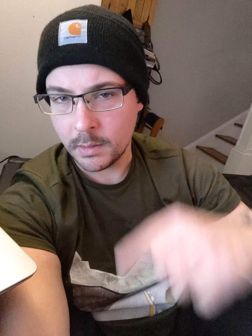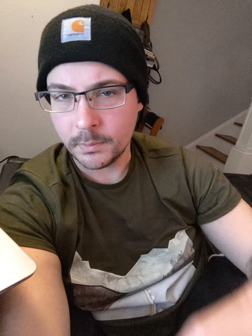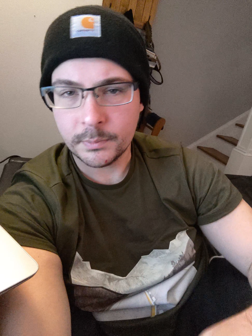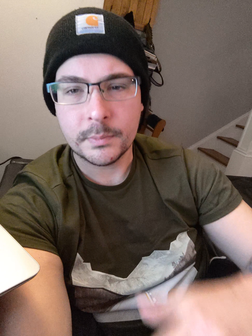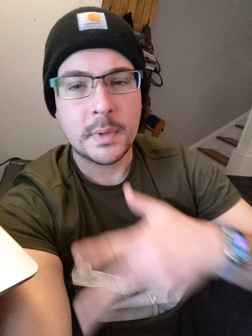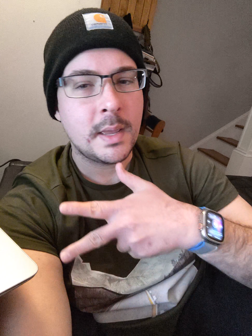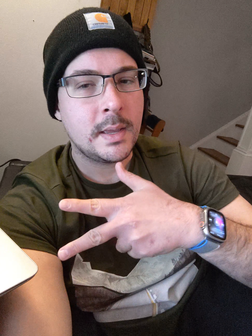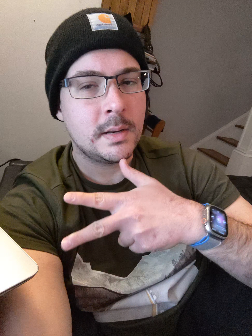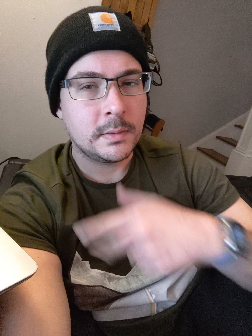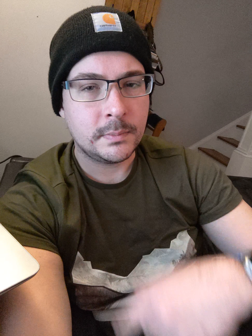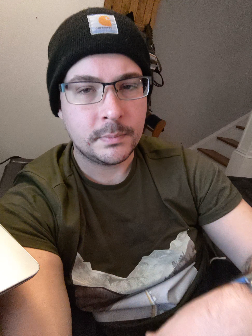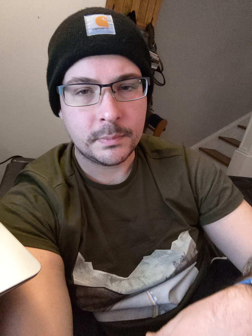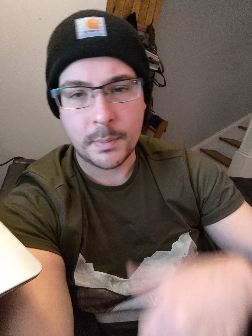hen